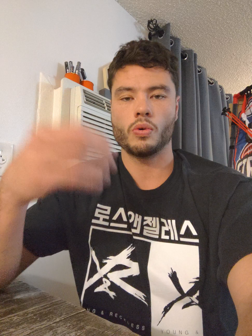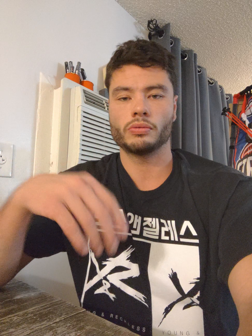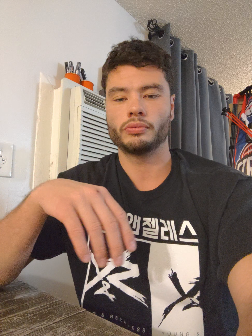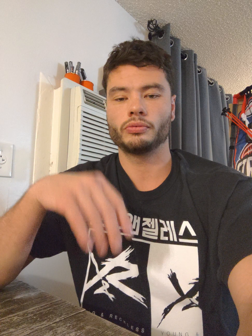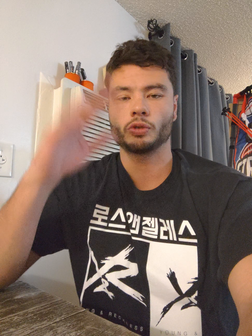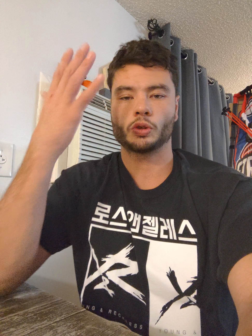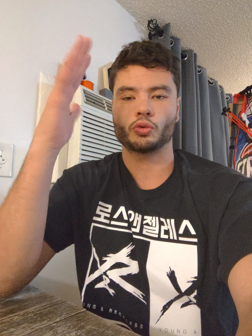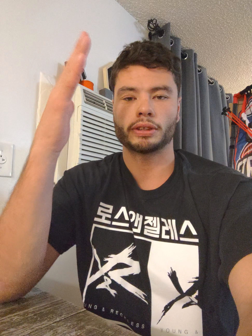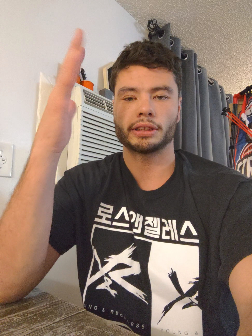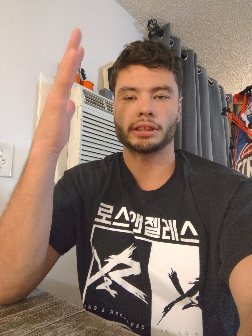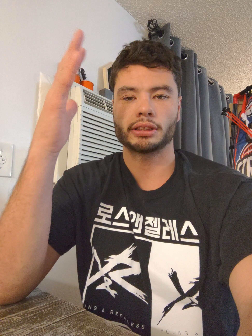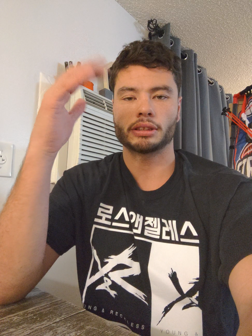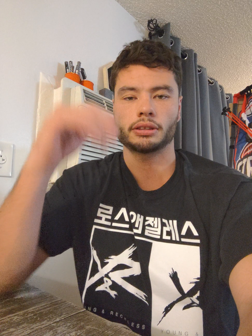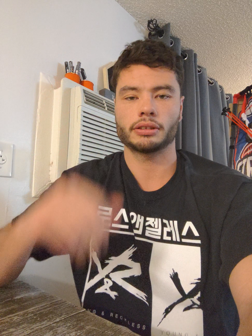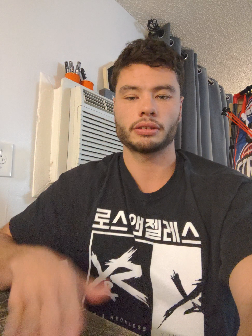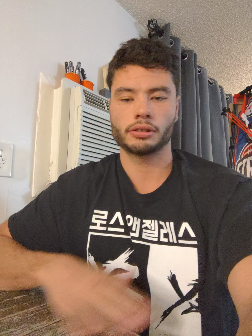tree